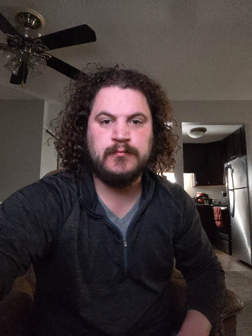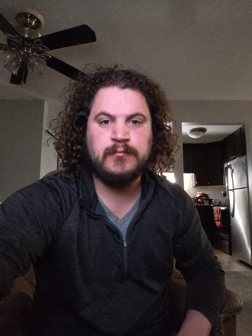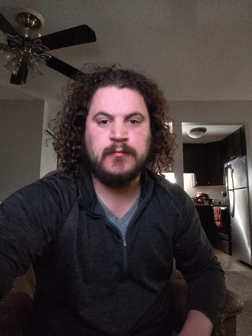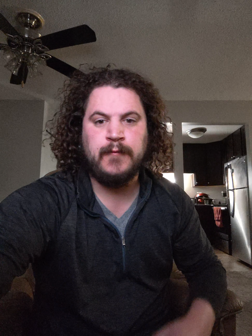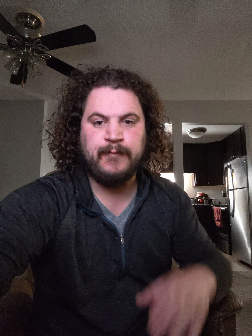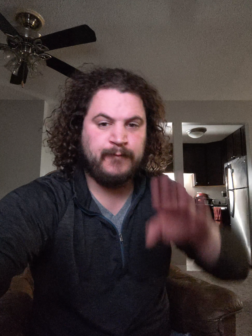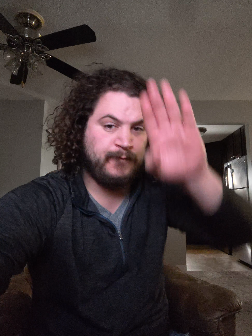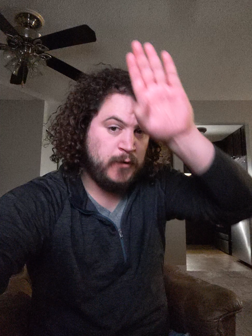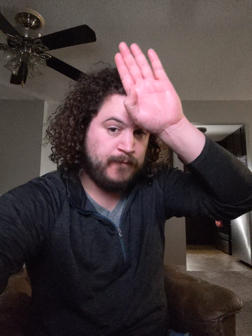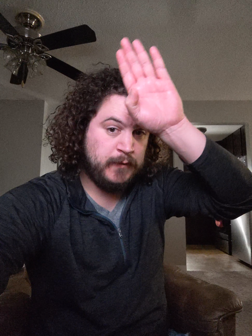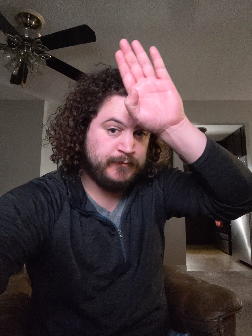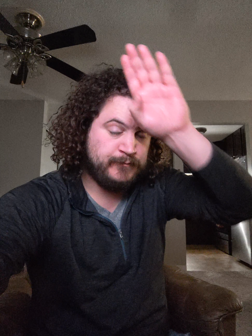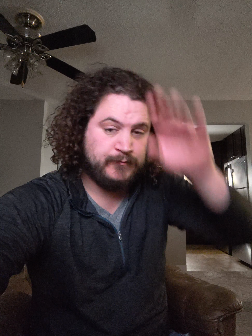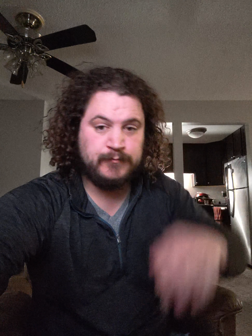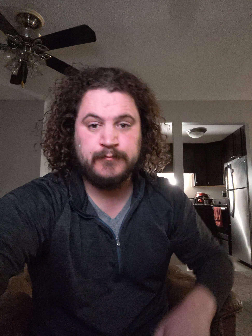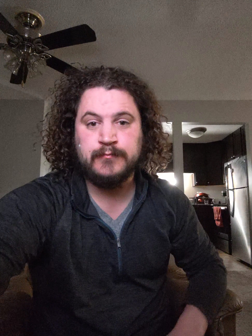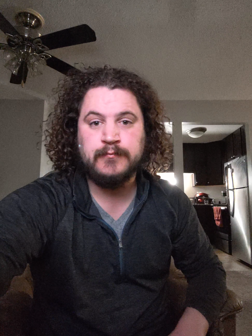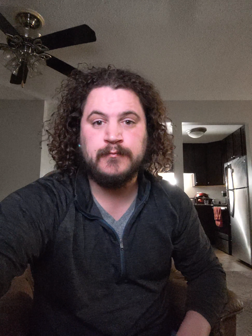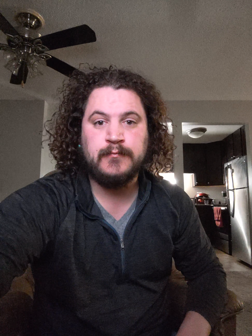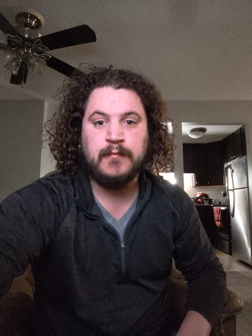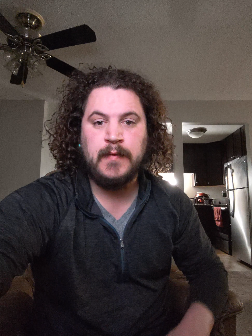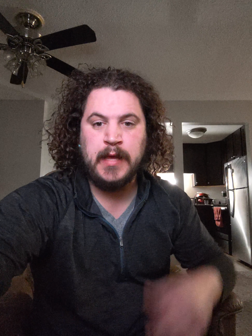fireman